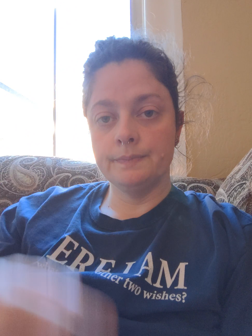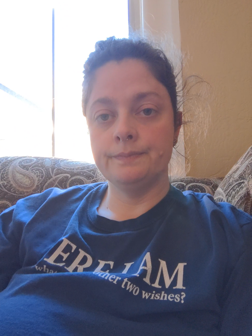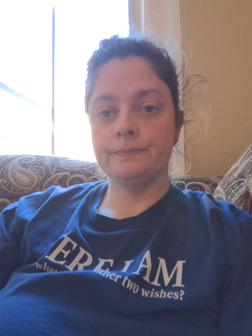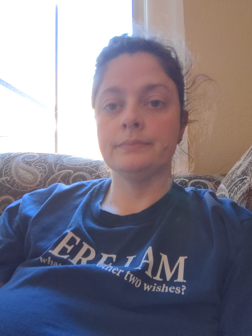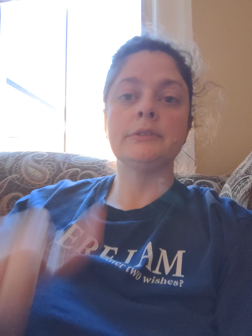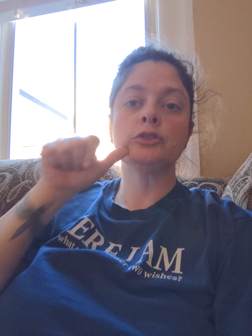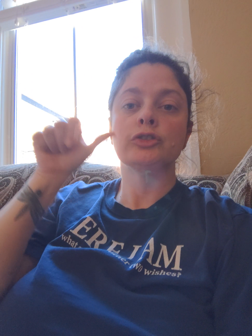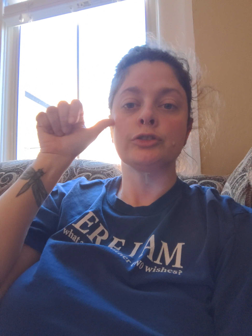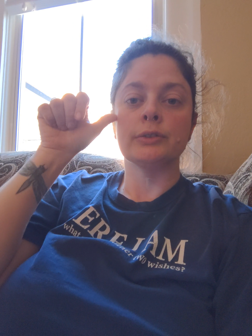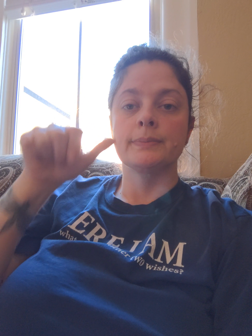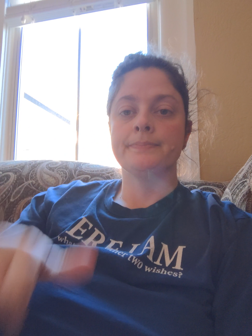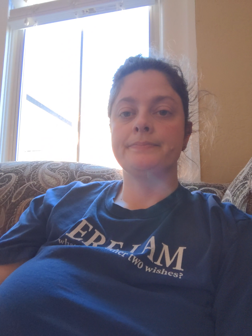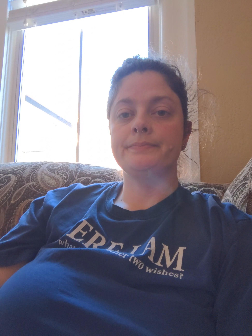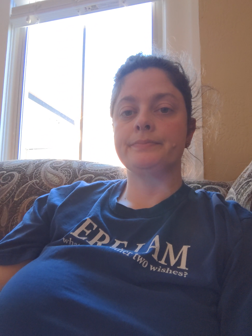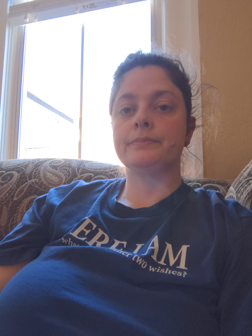yesterday